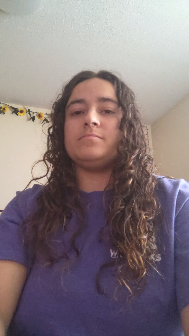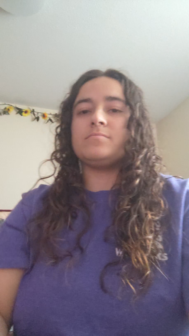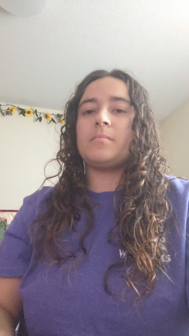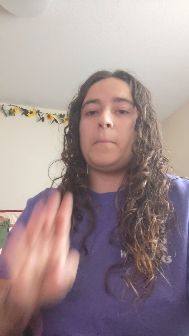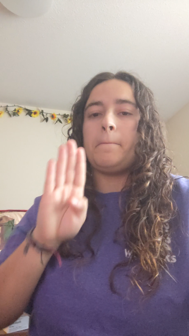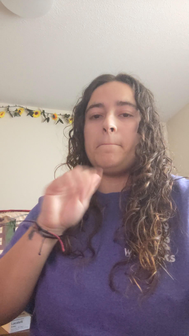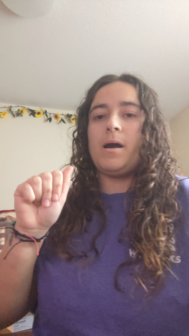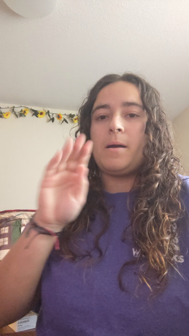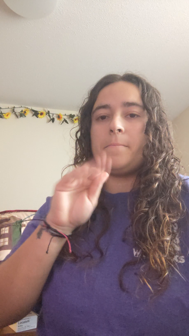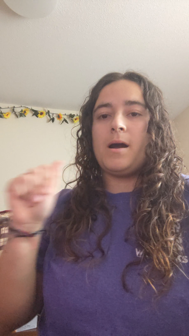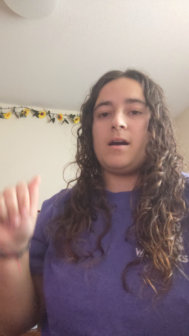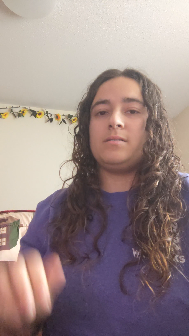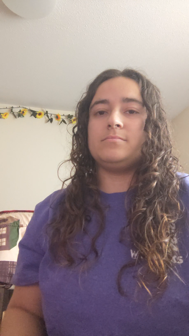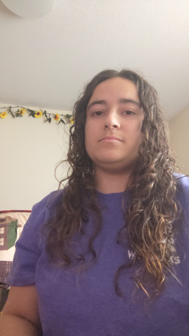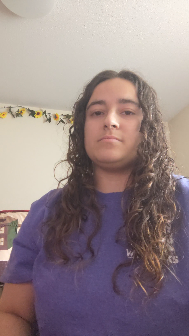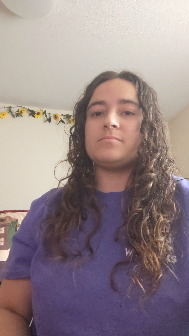baa baa